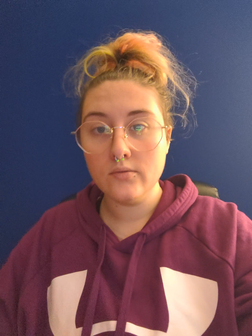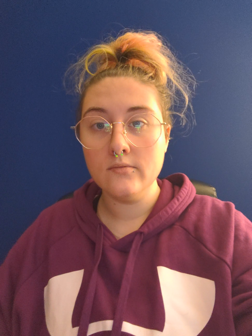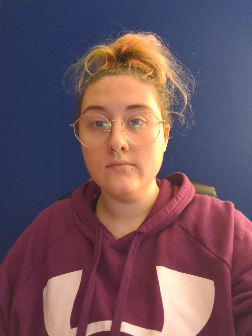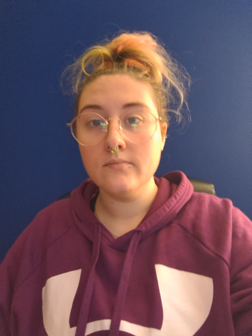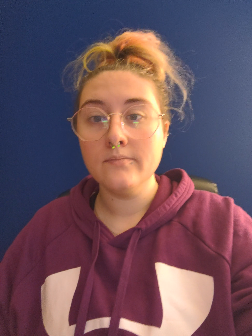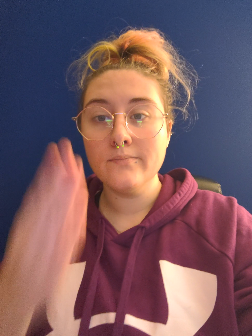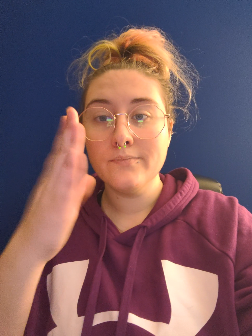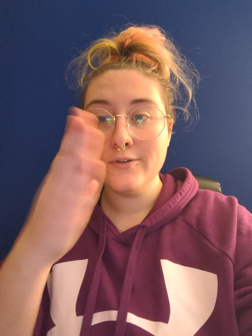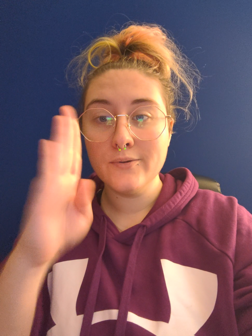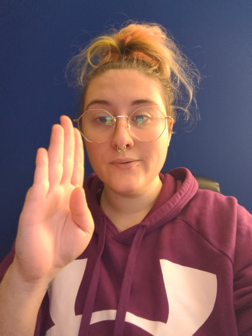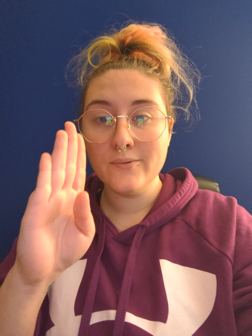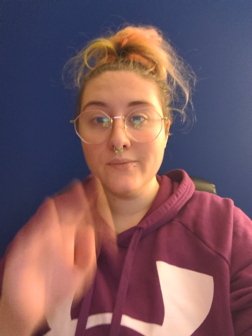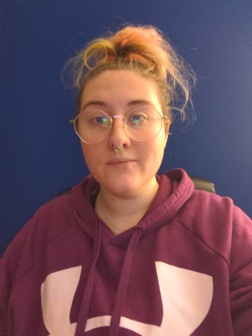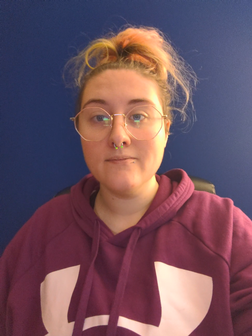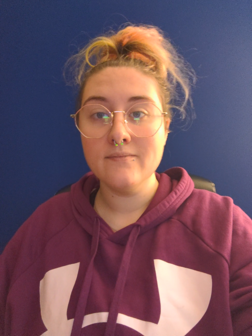blue